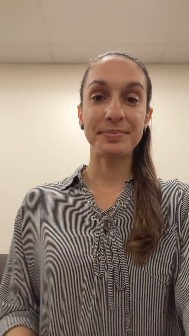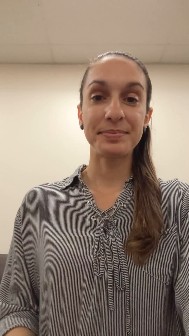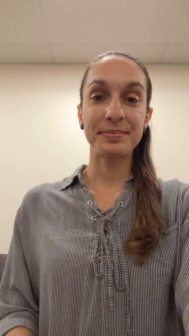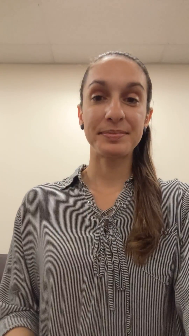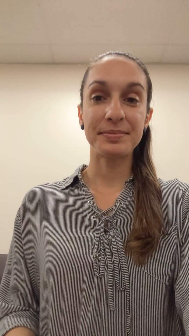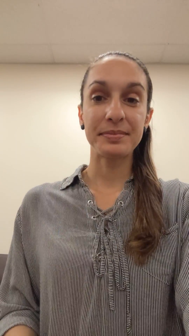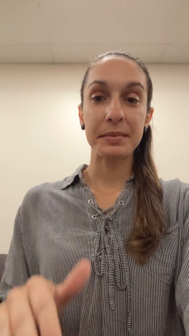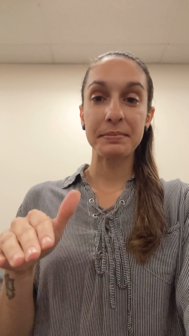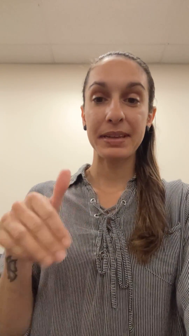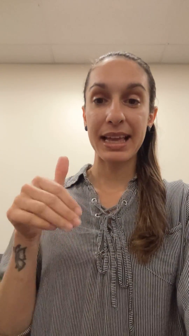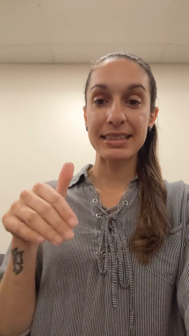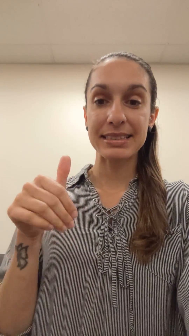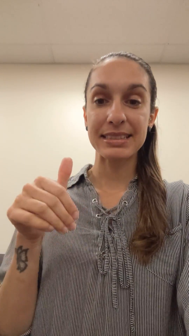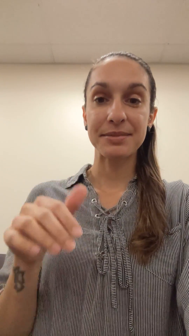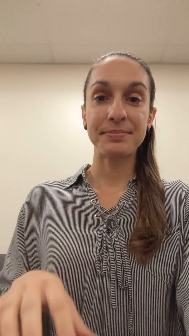pants